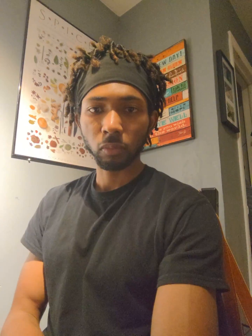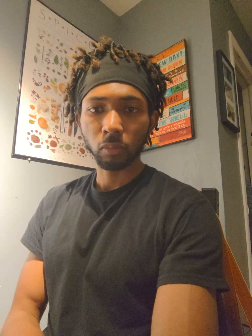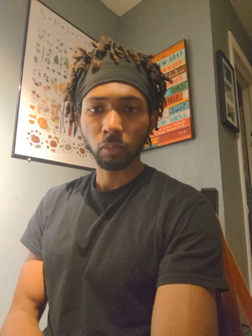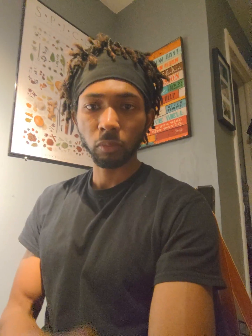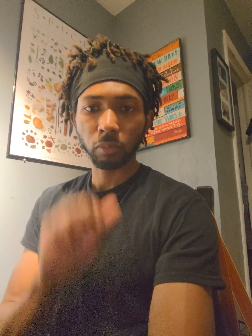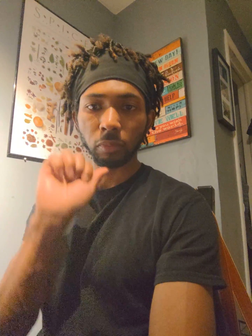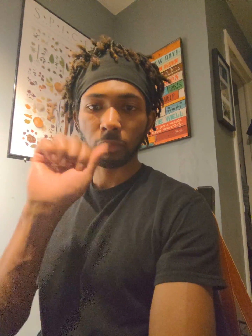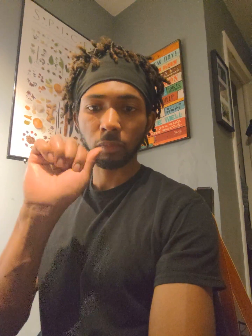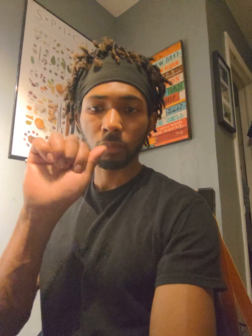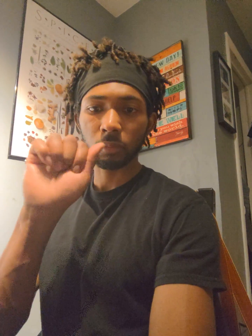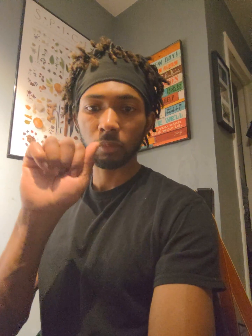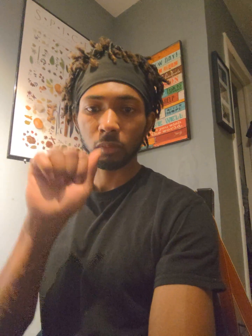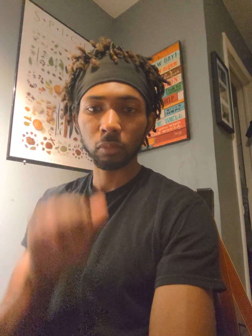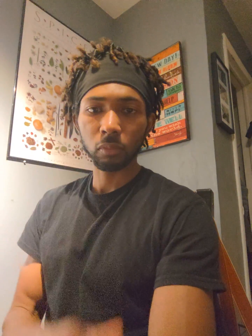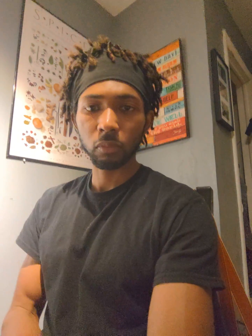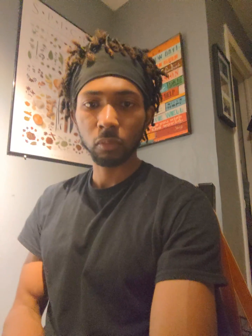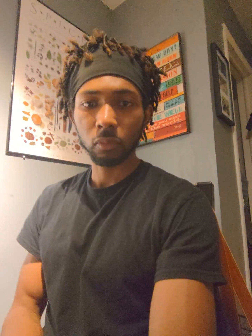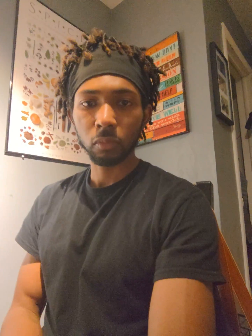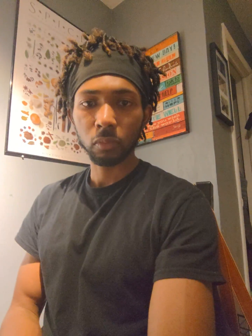knock